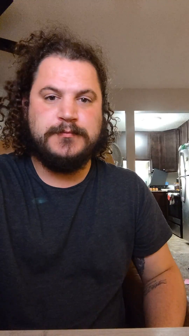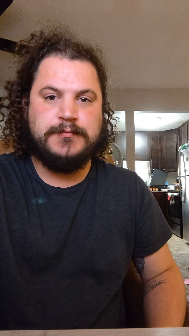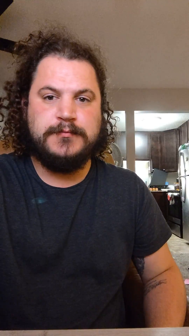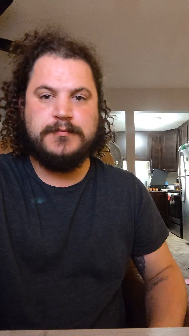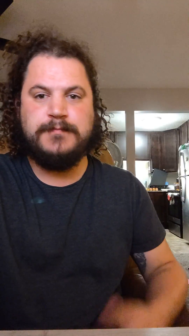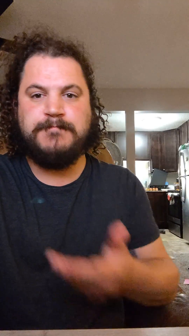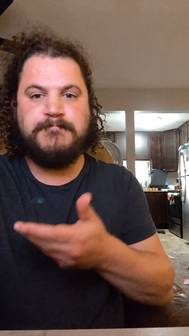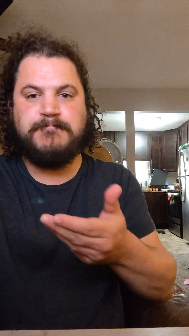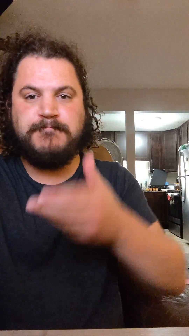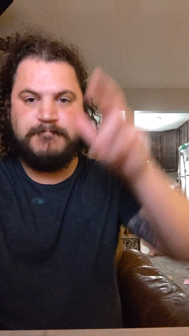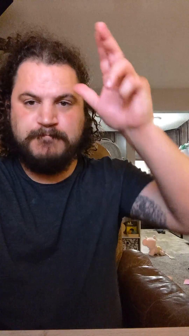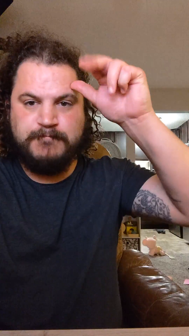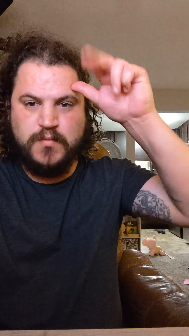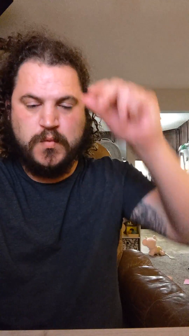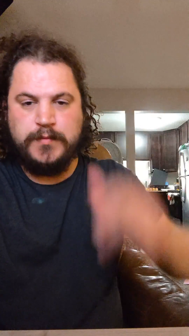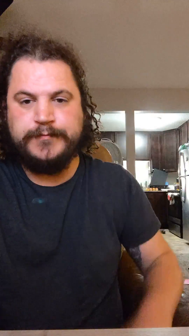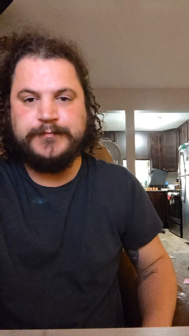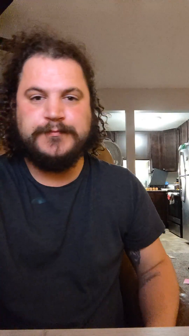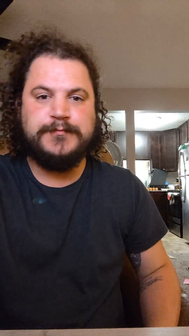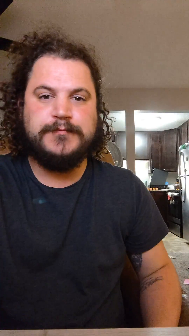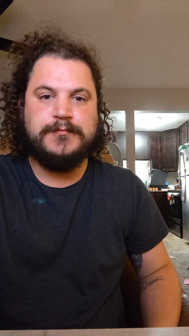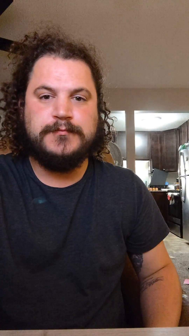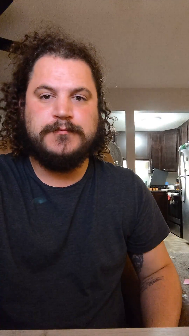pony